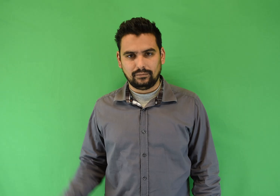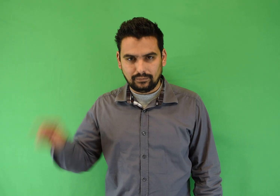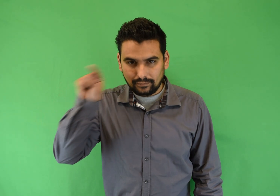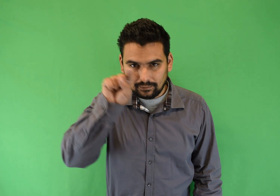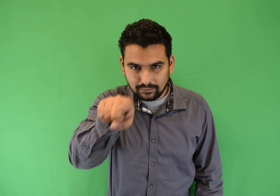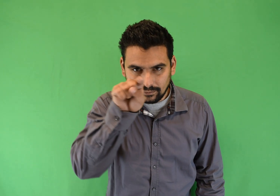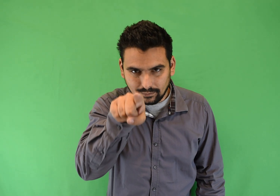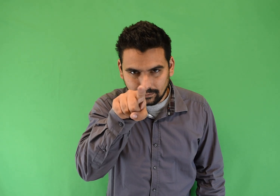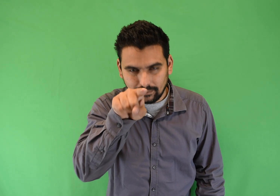esto